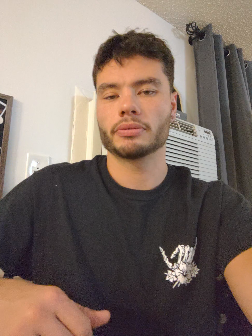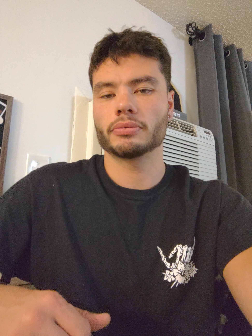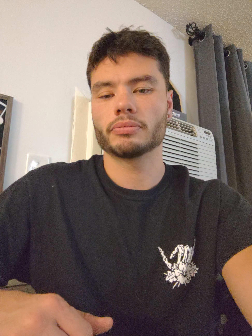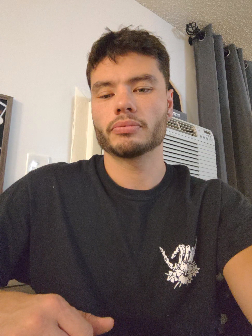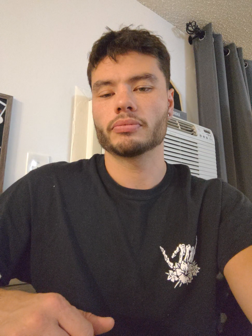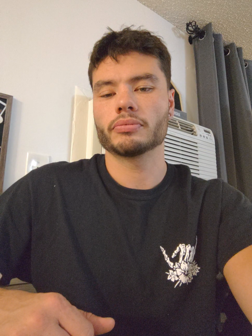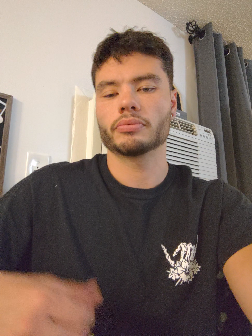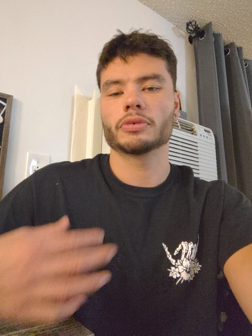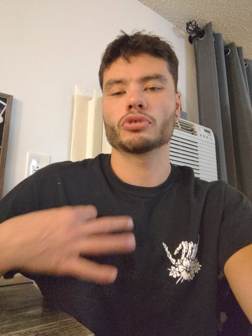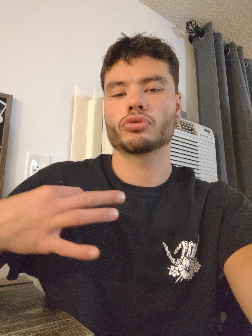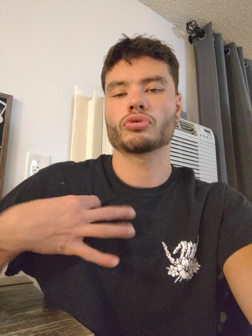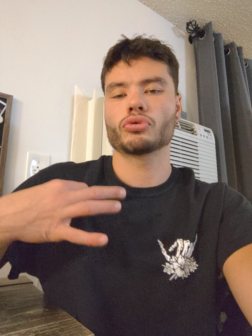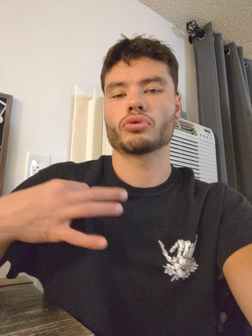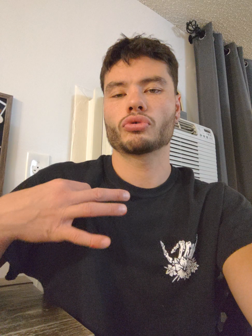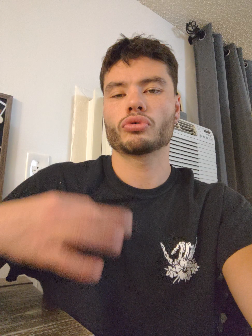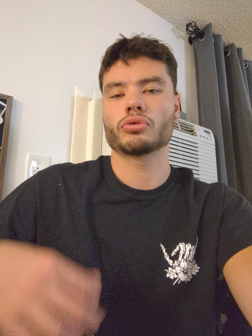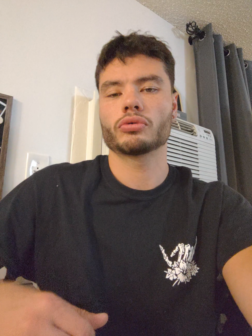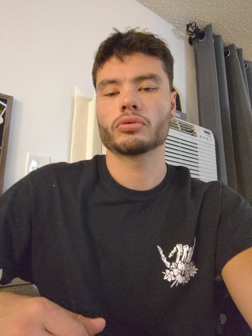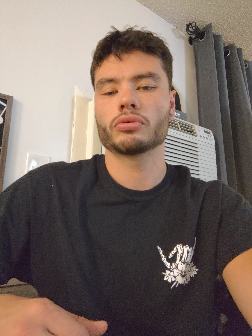shirt